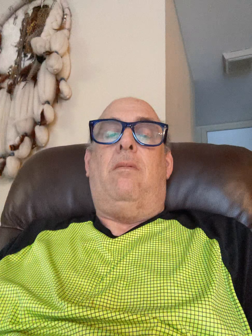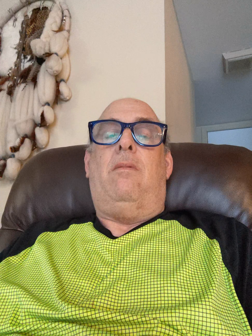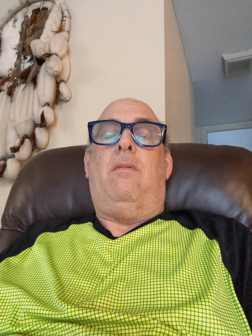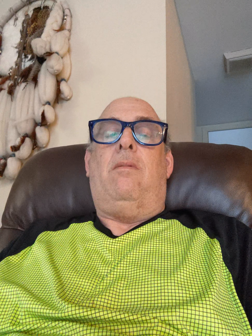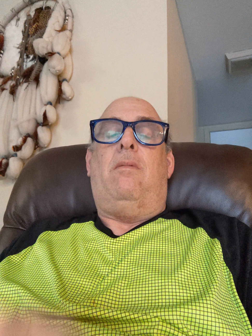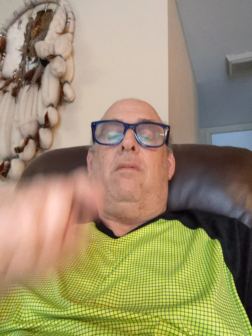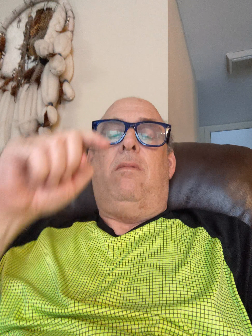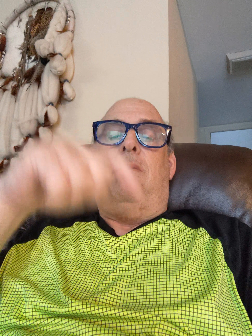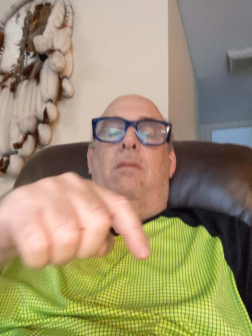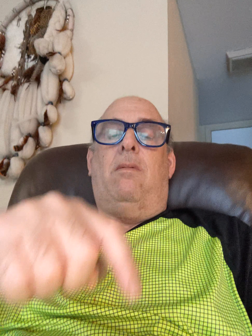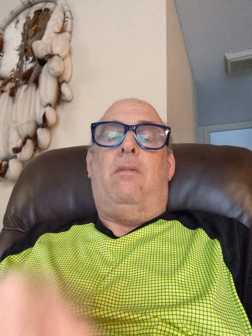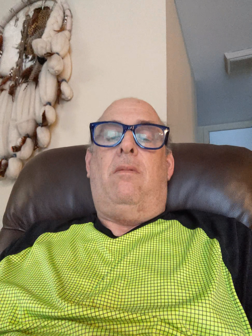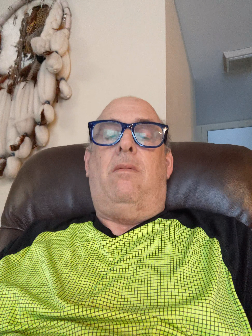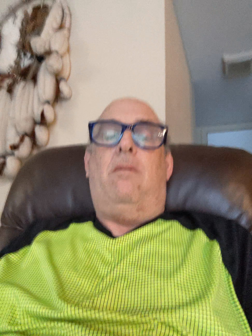time